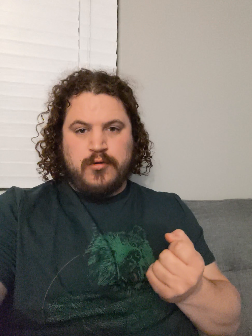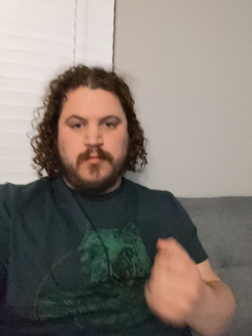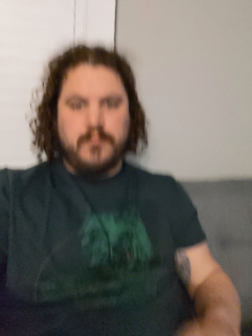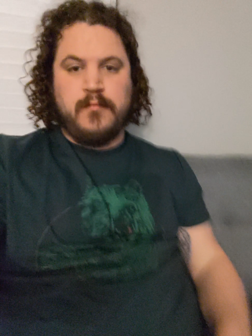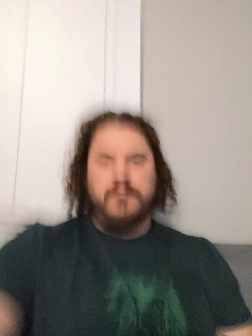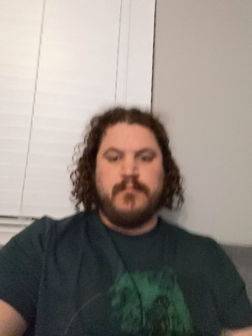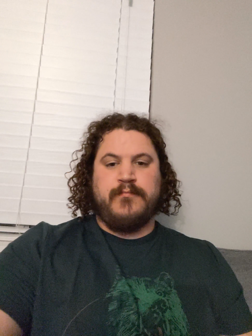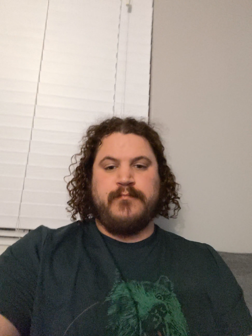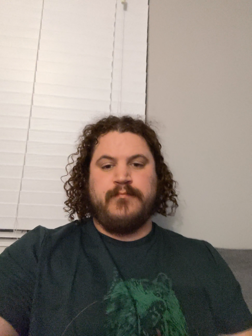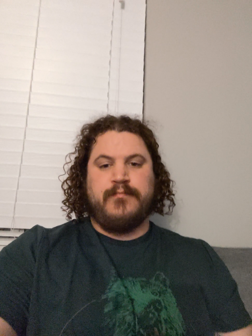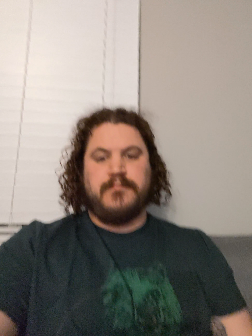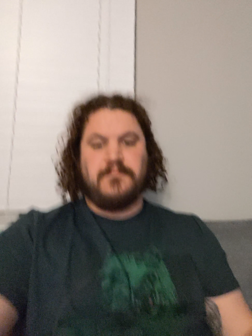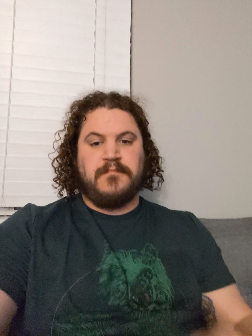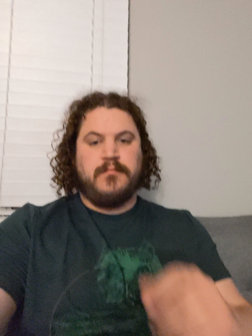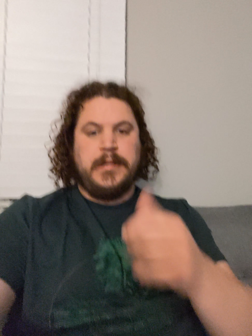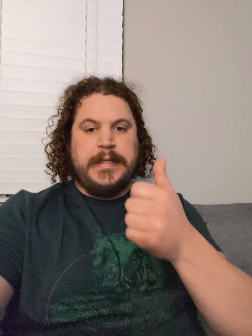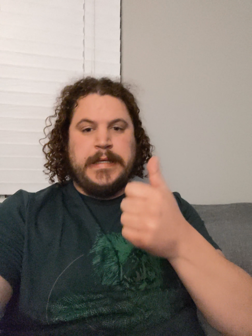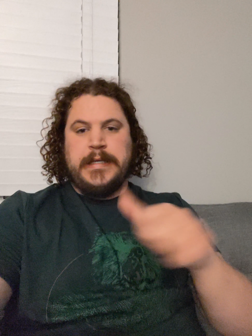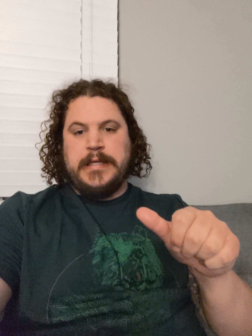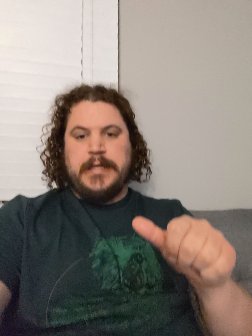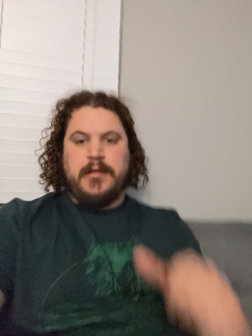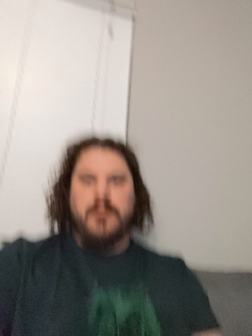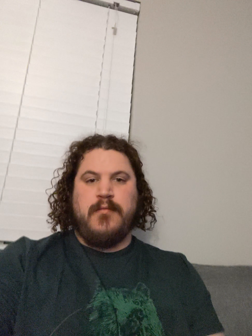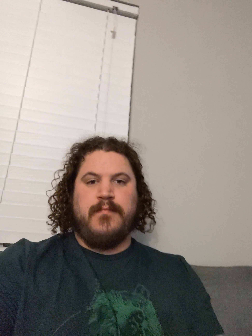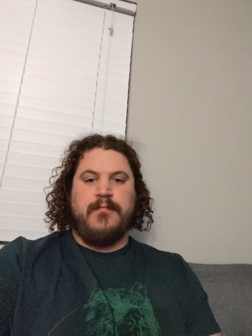any